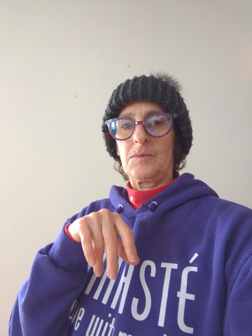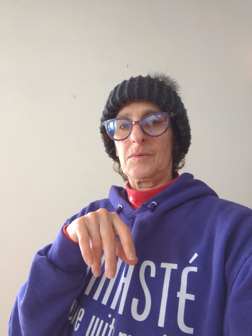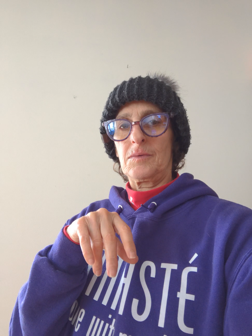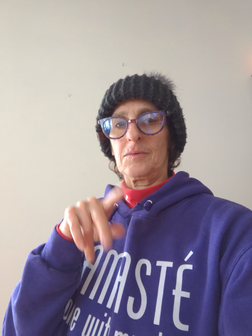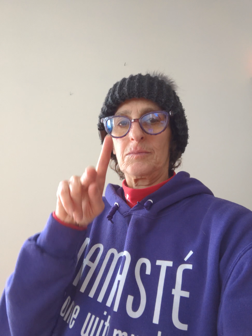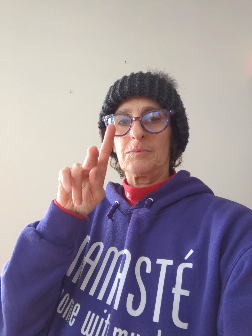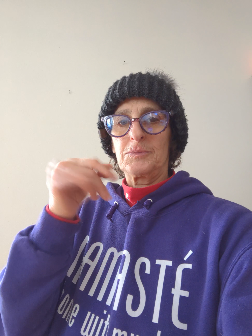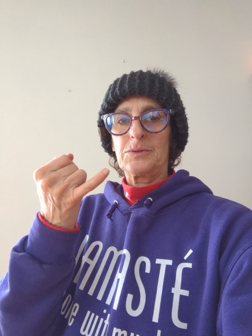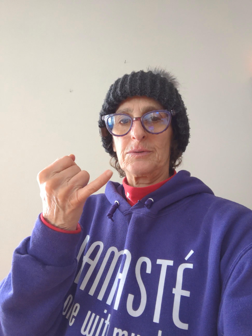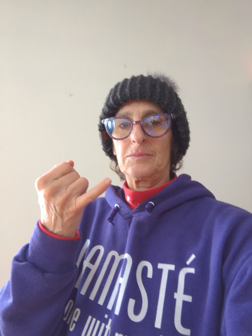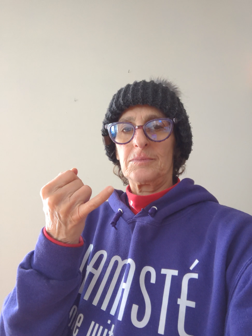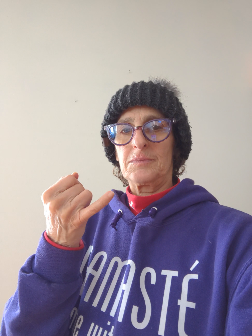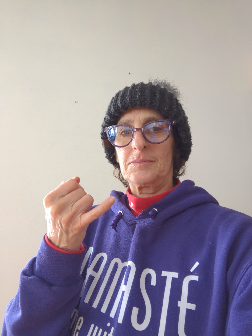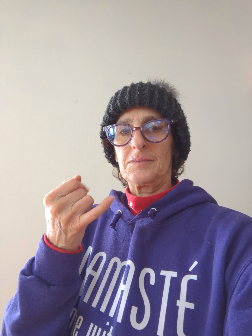pajamas